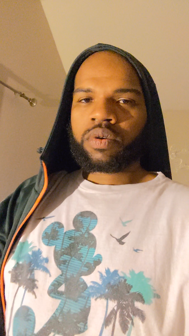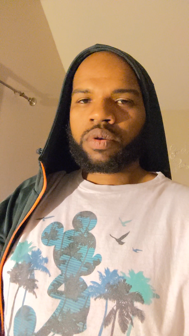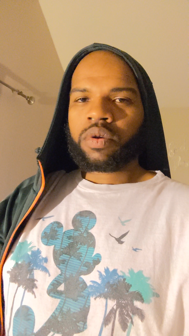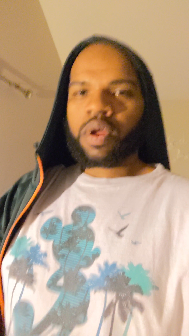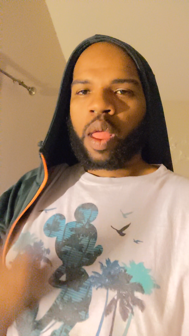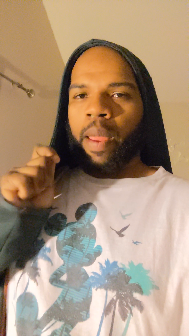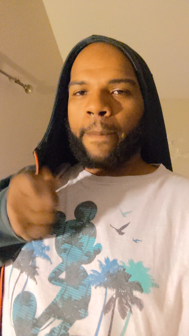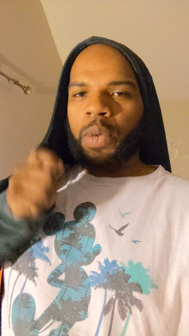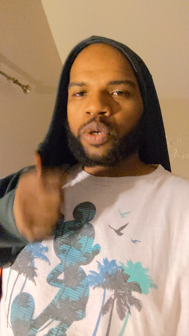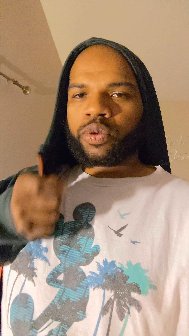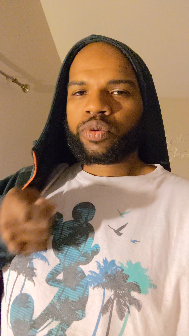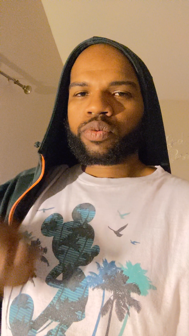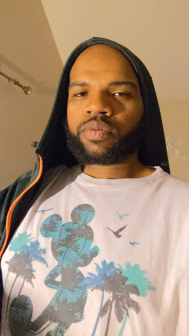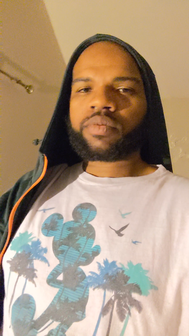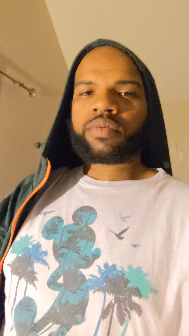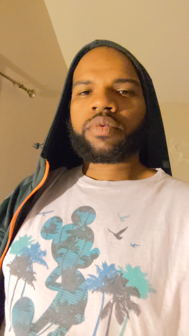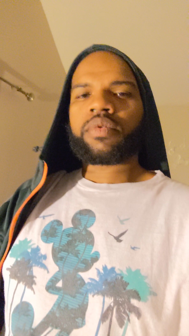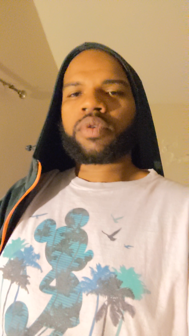hammer